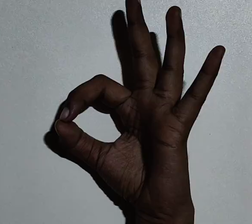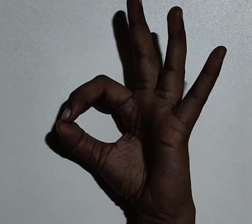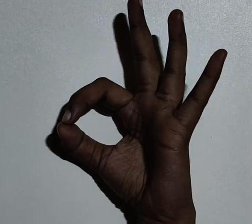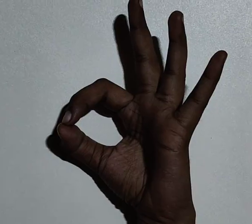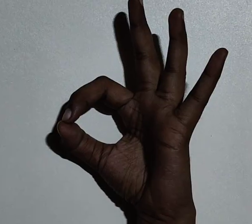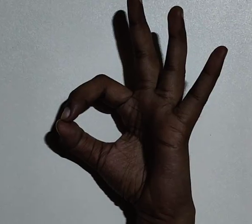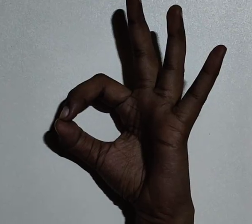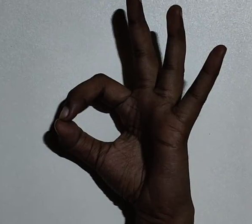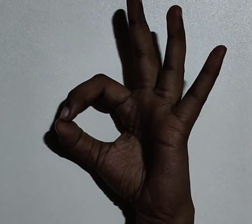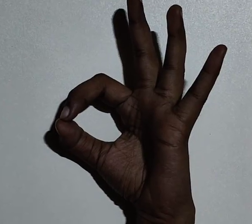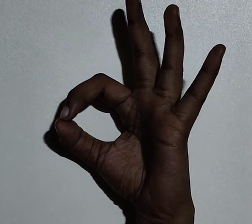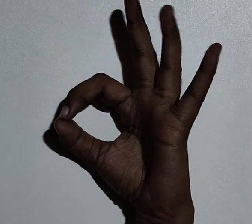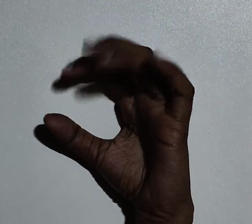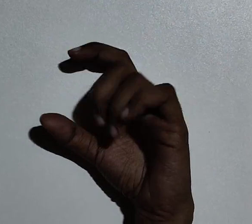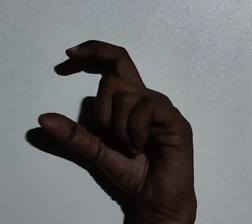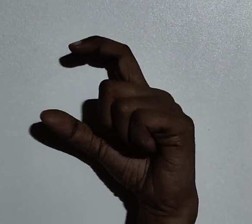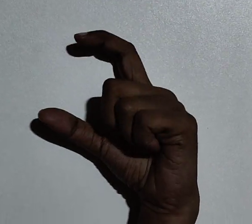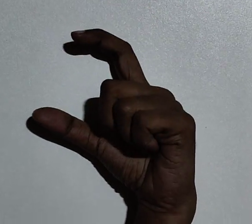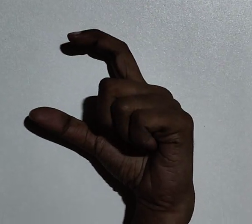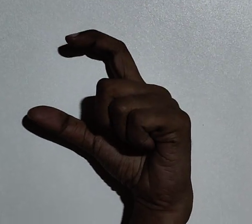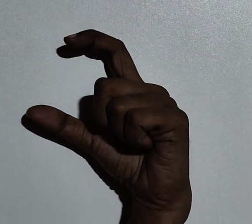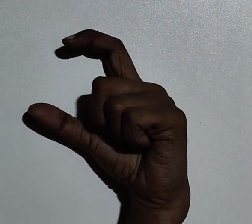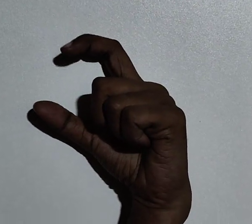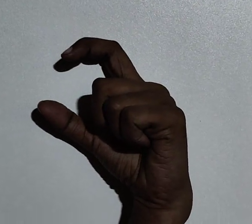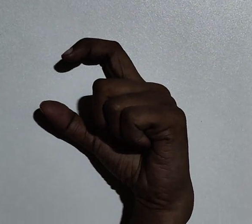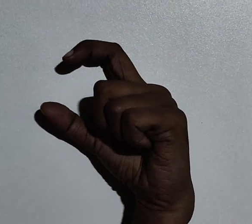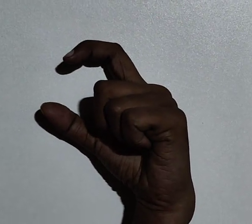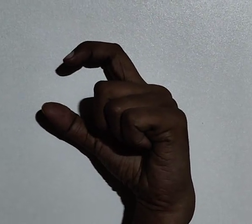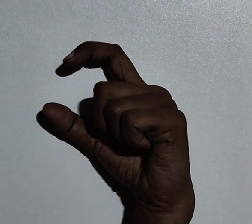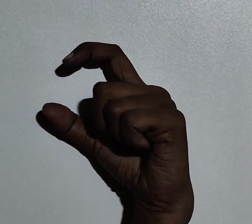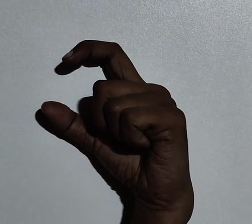ഓ